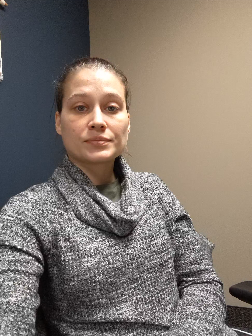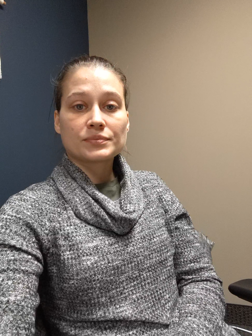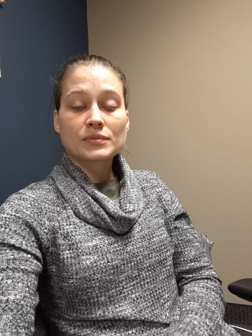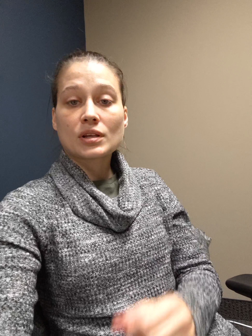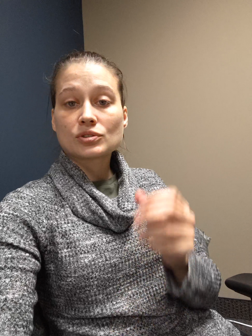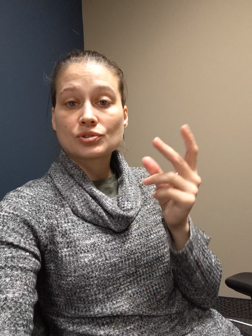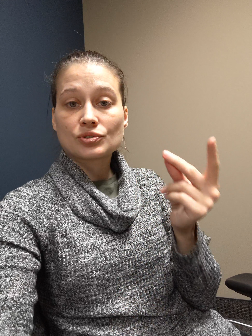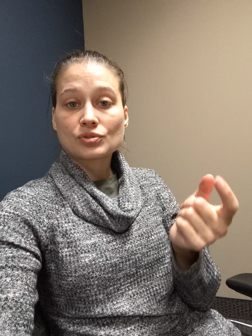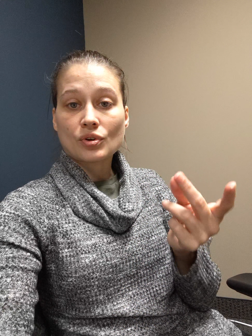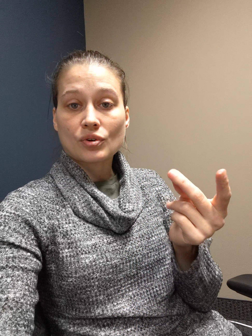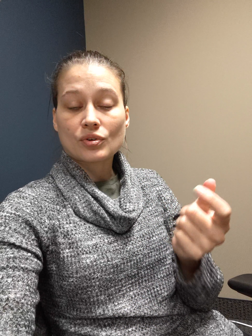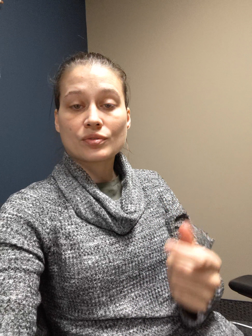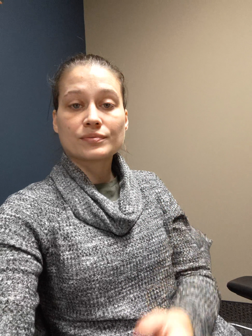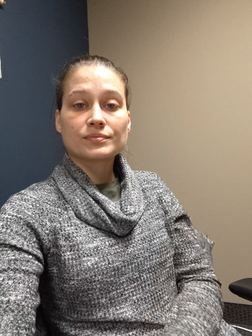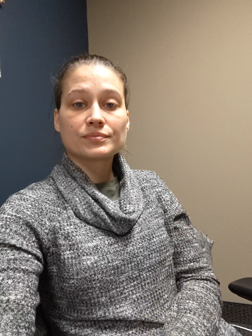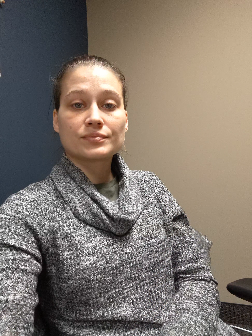dog